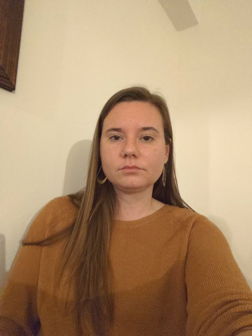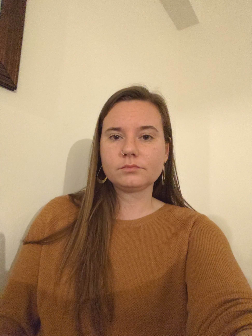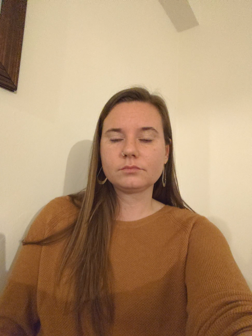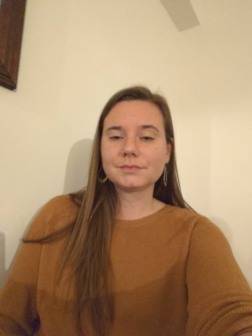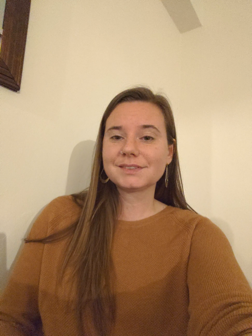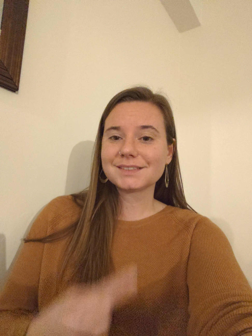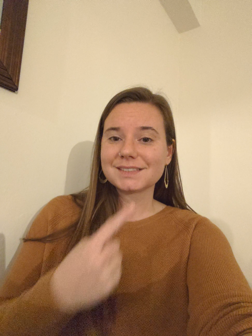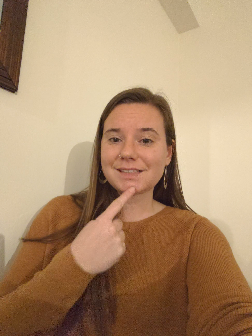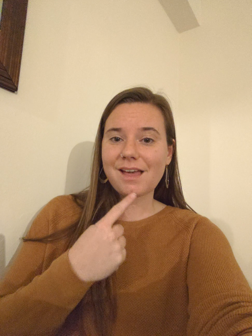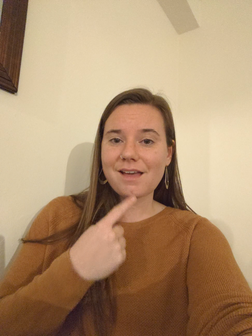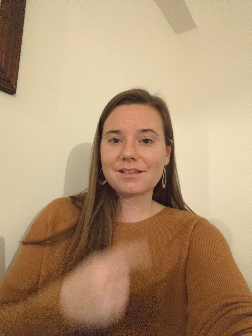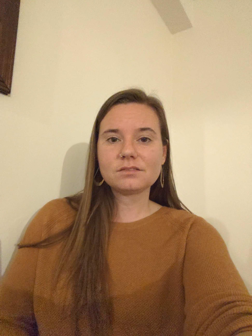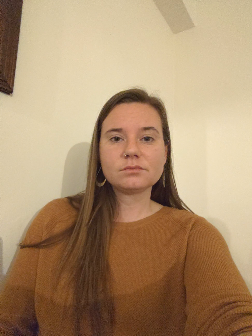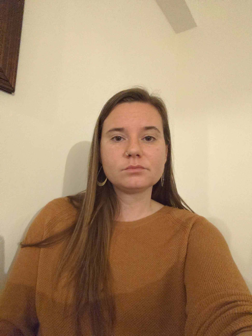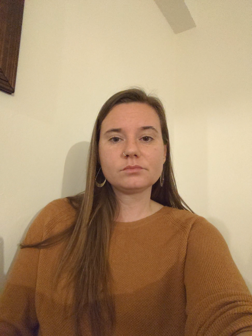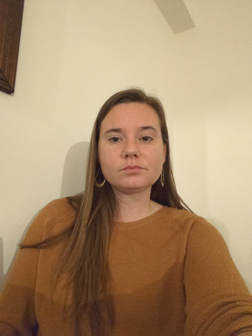say